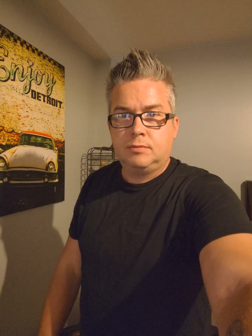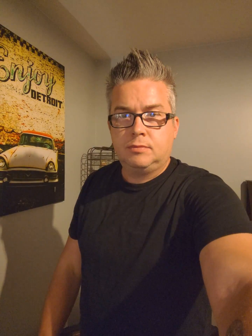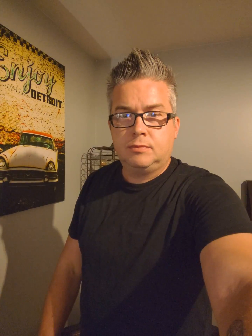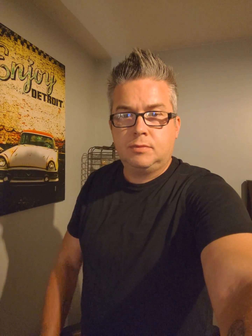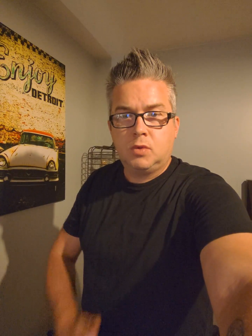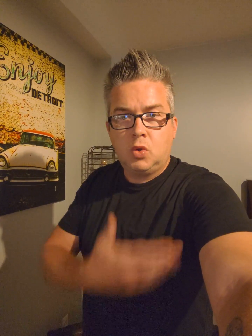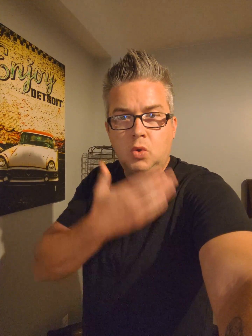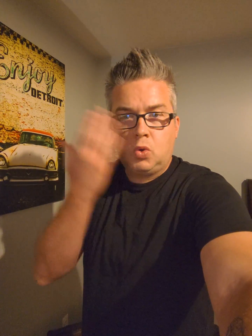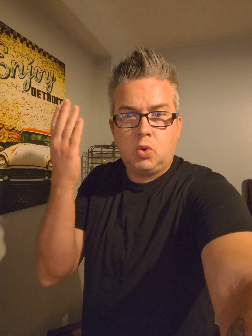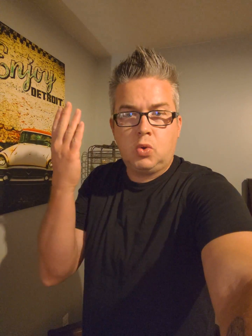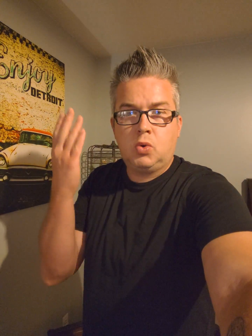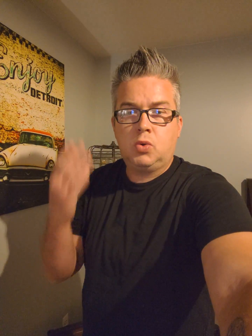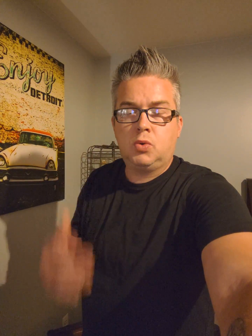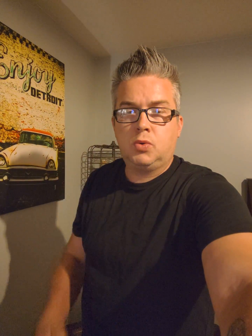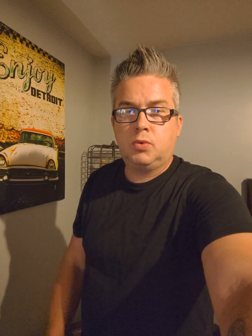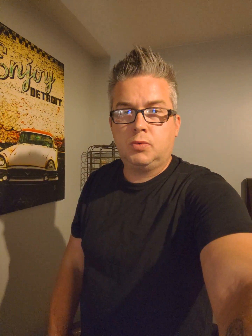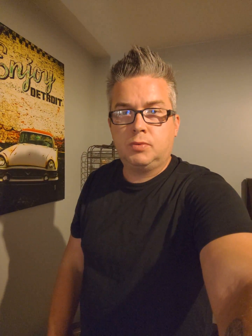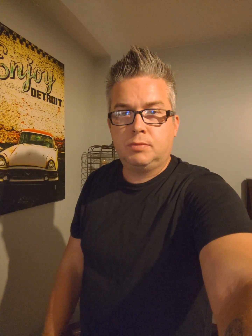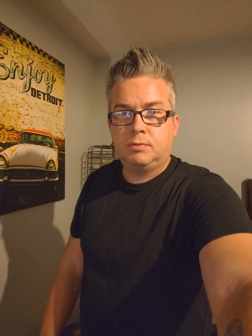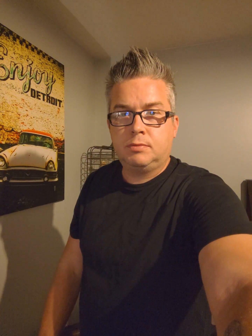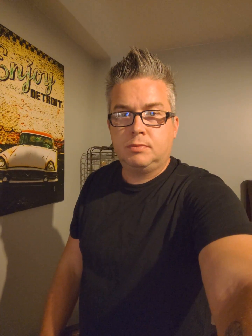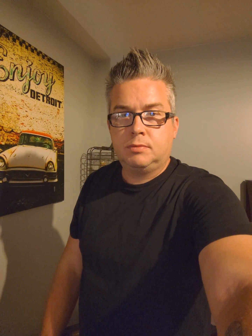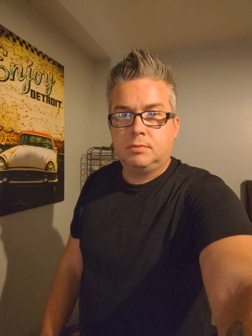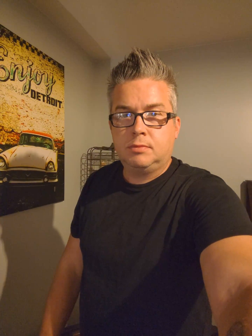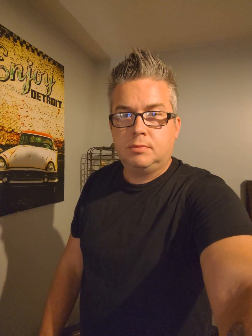all gone